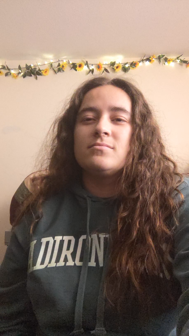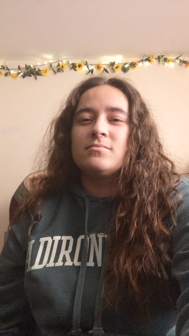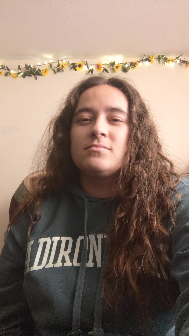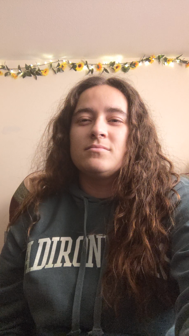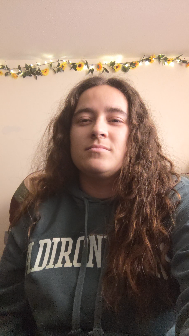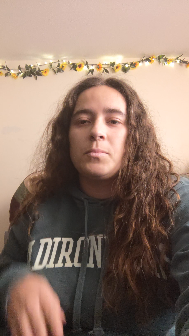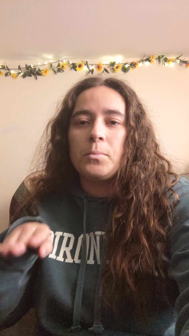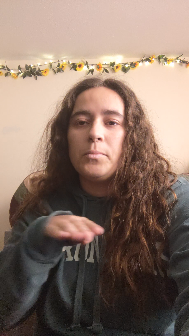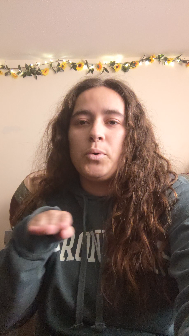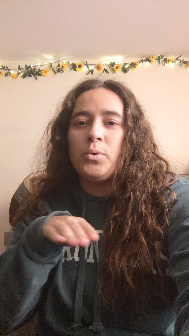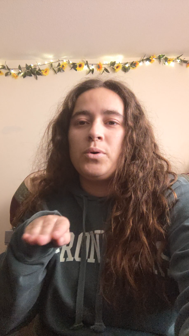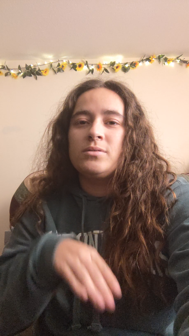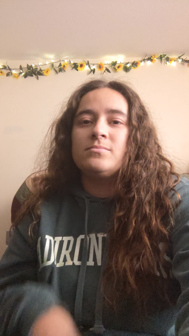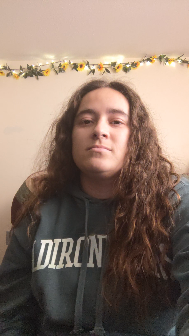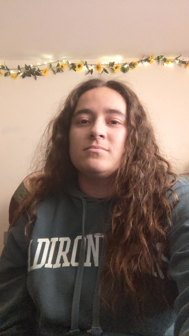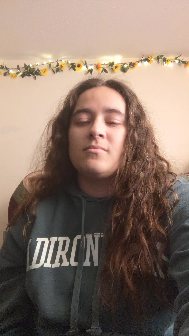boots